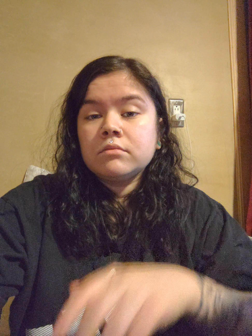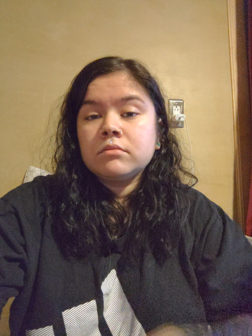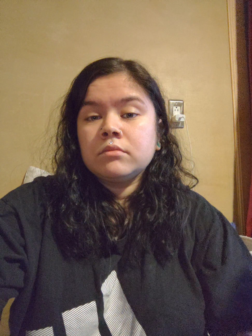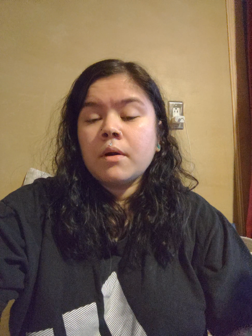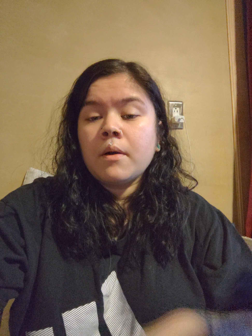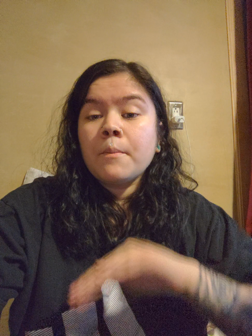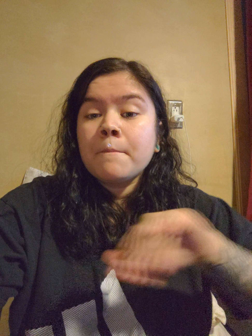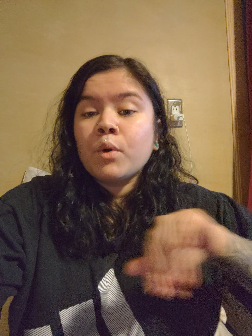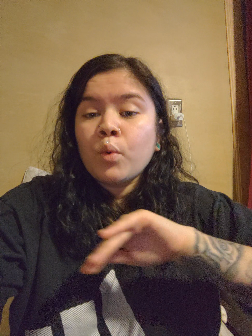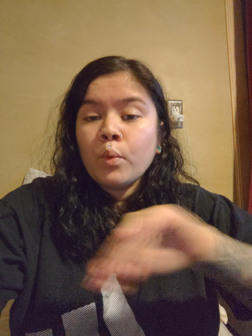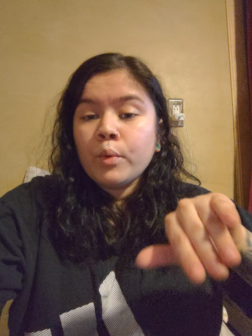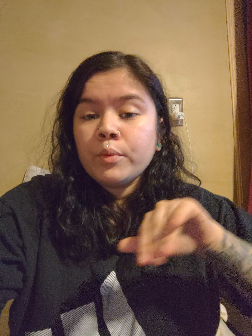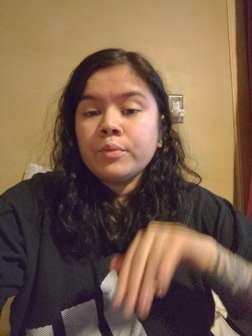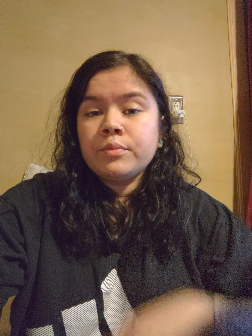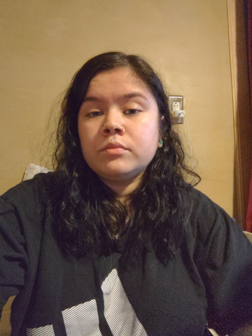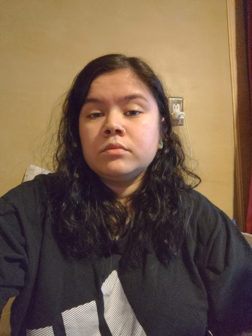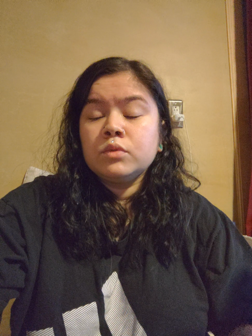pool